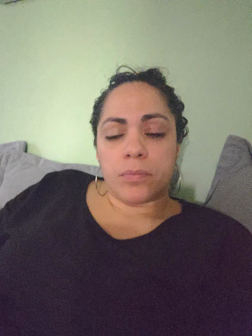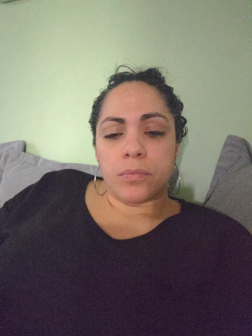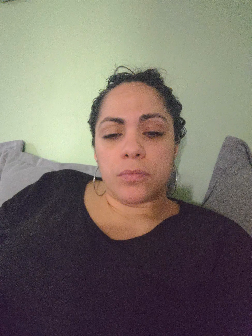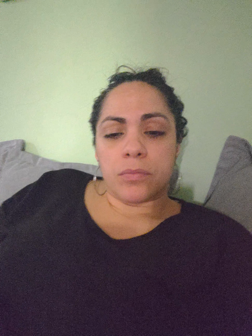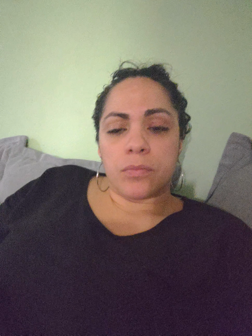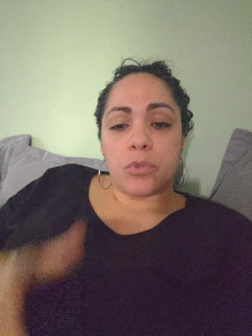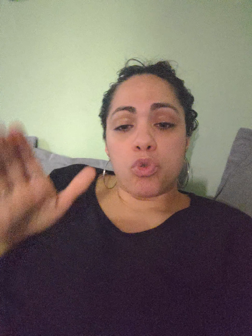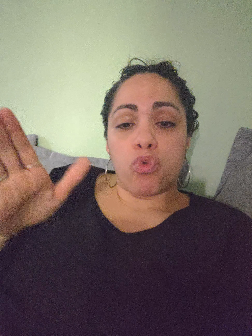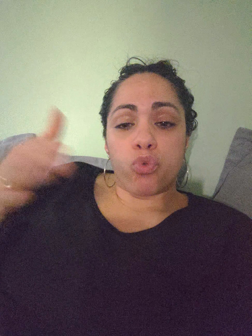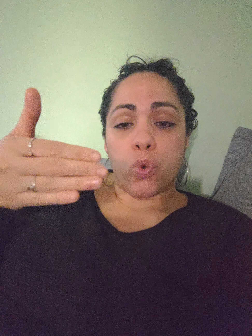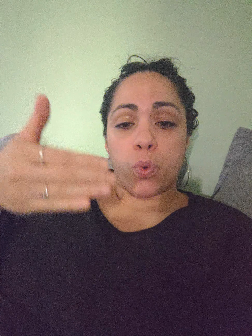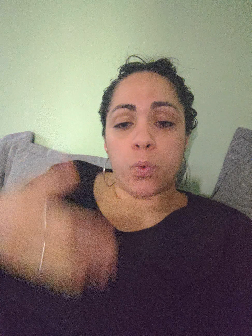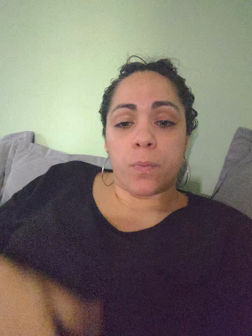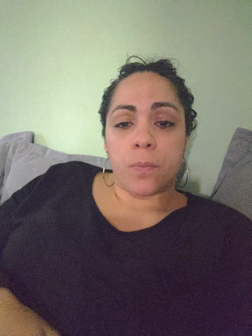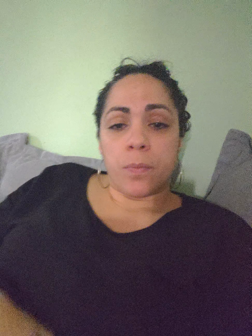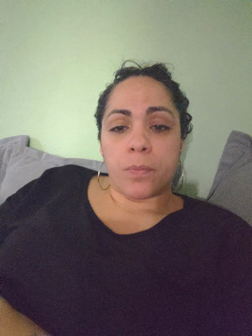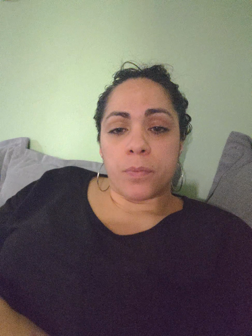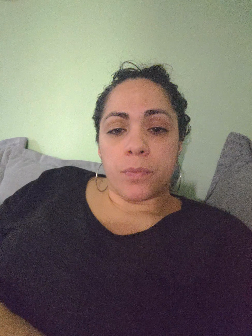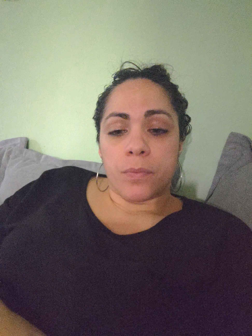room